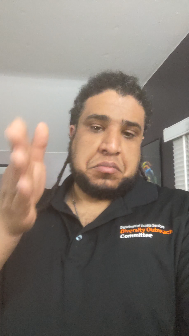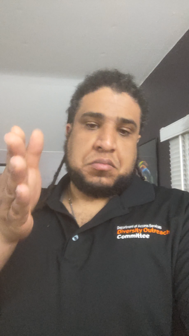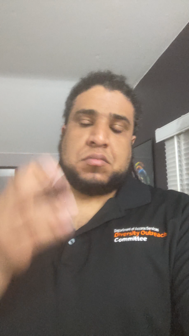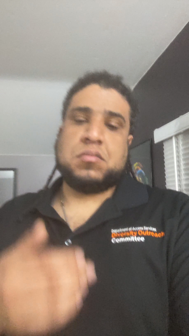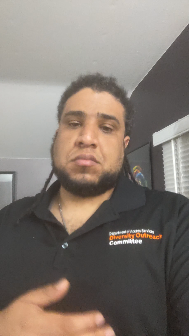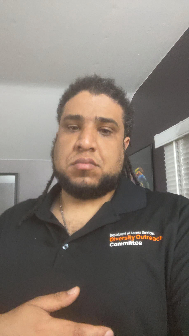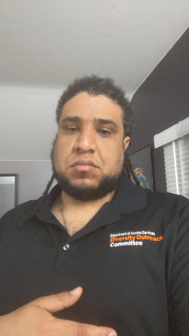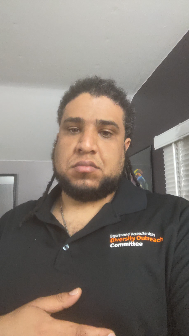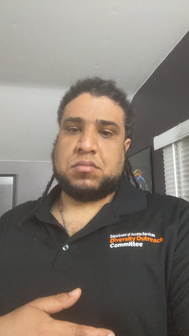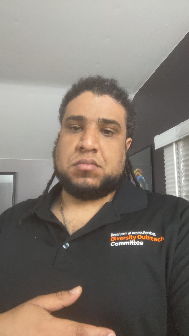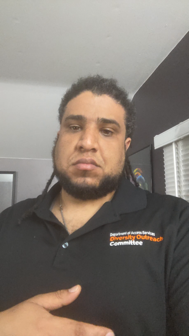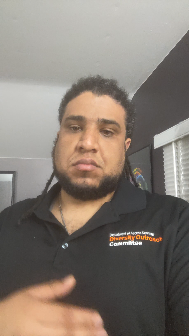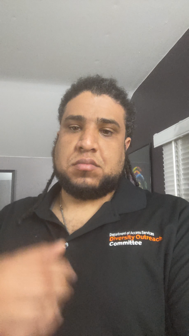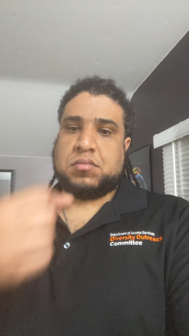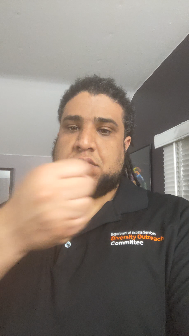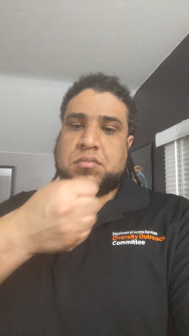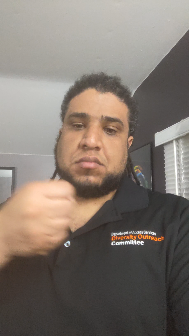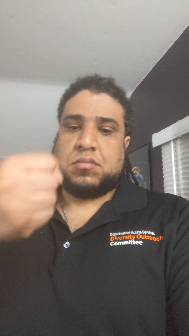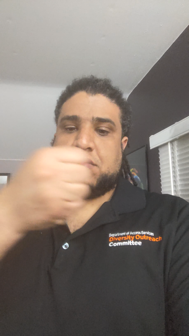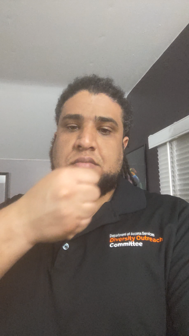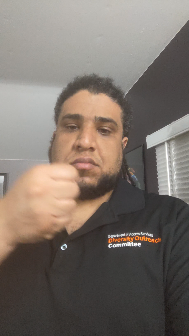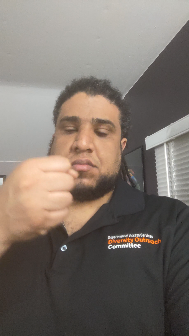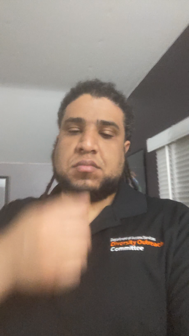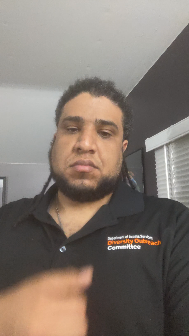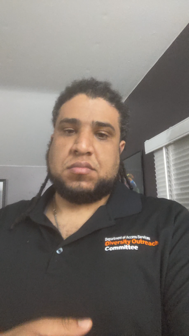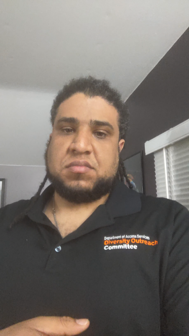coffee